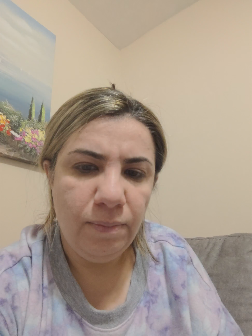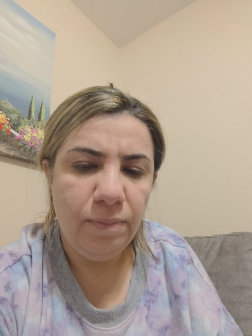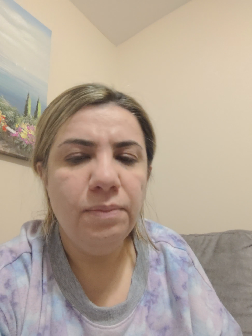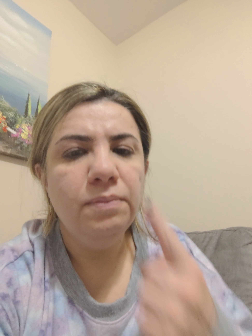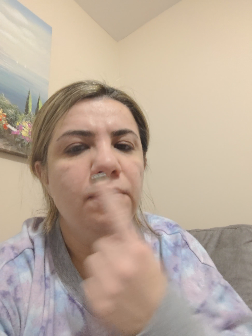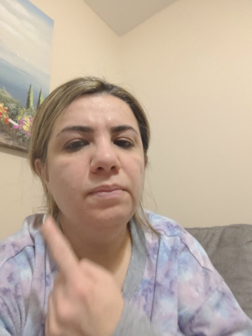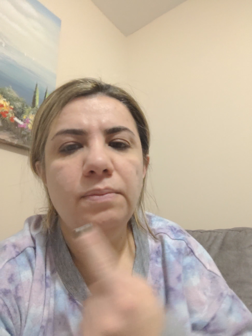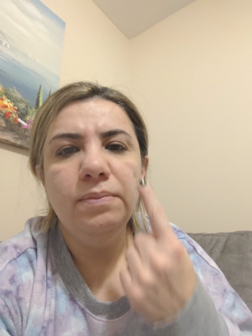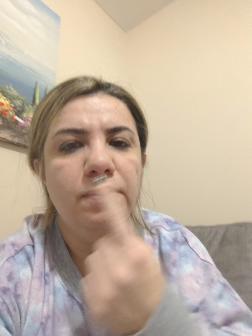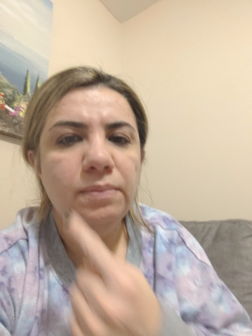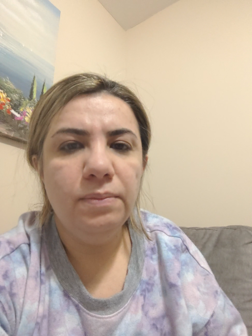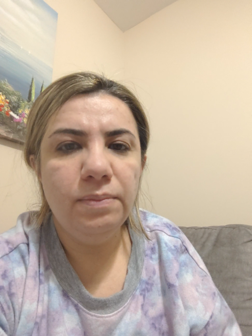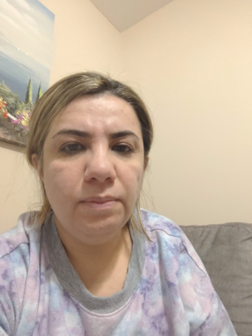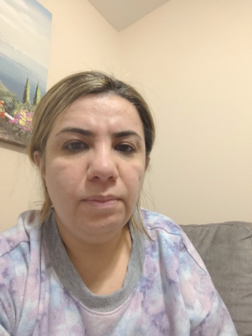mouth